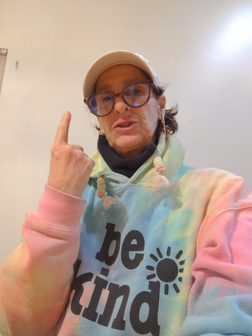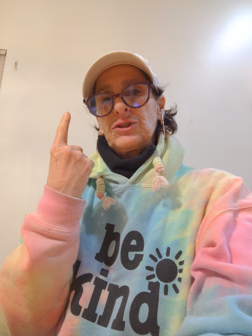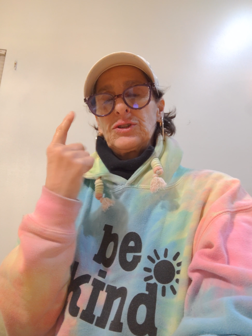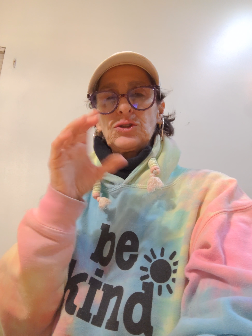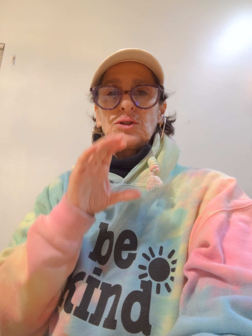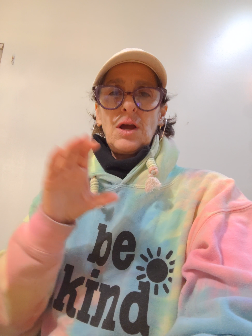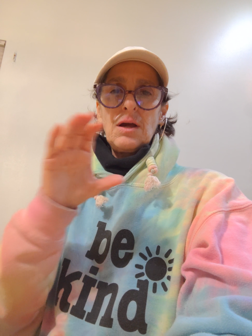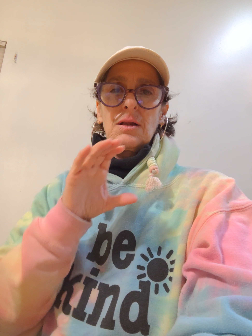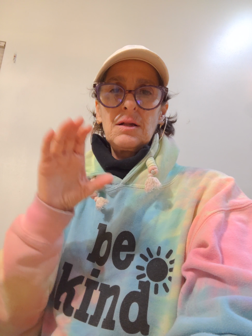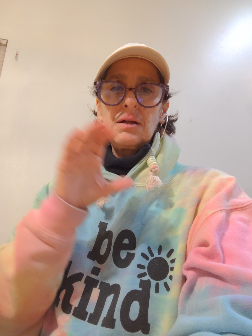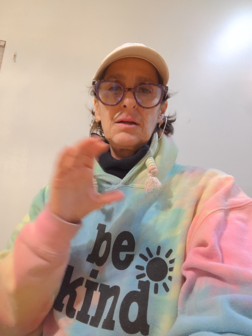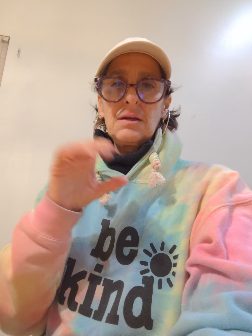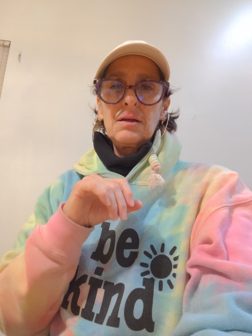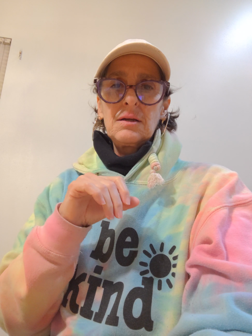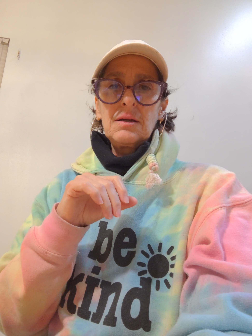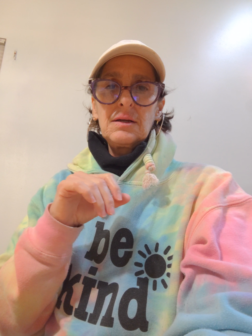chocolate